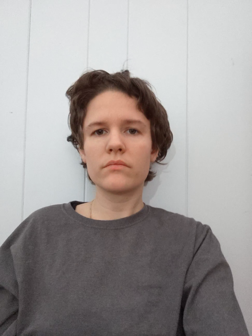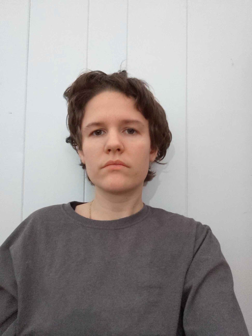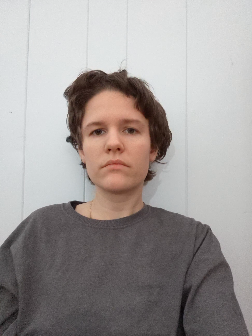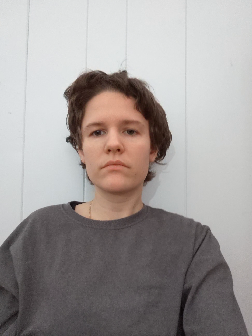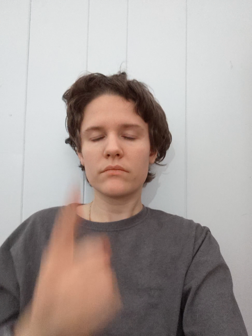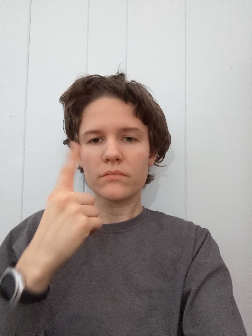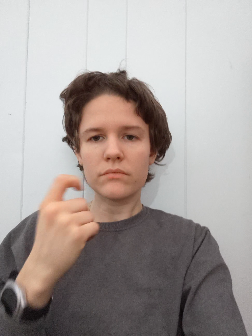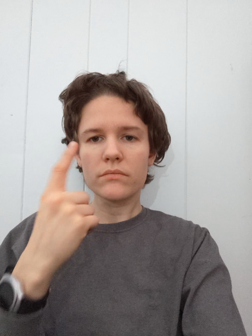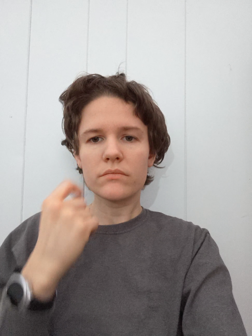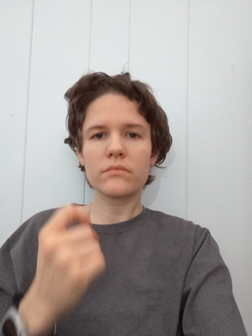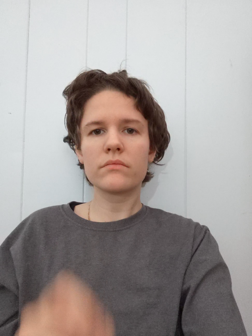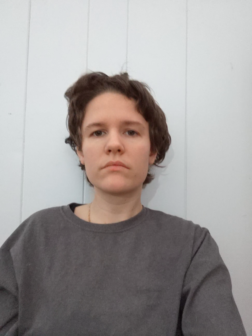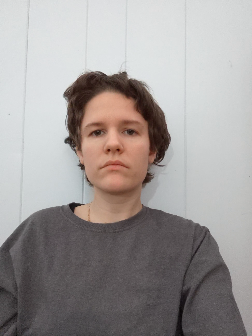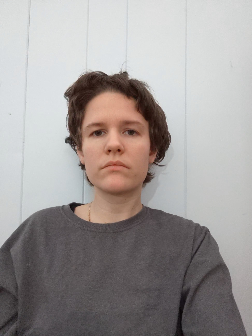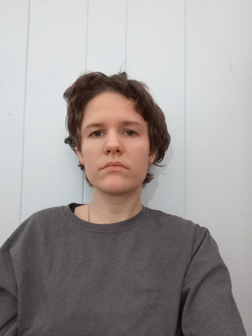cry